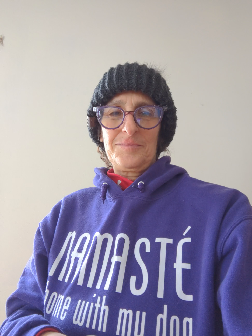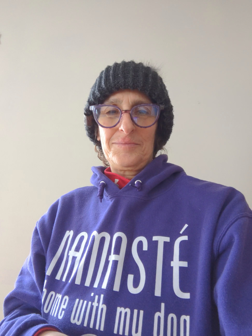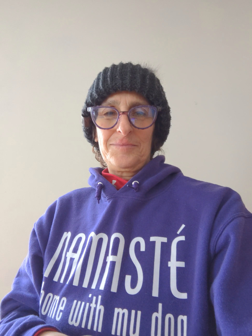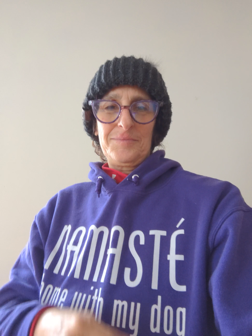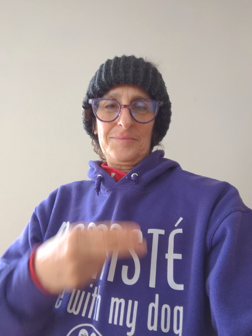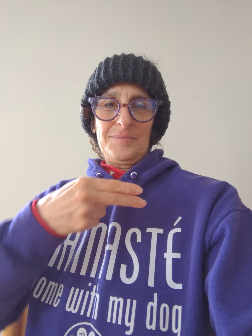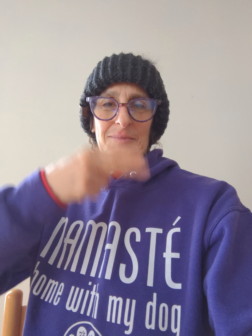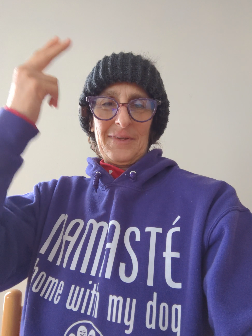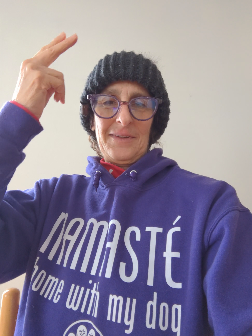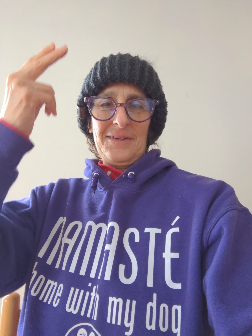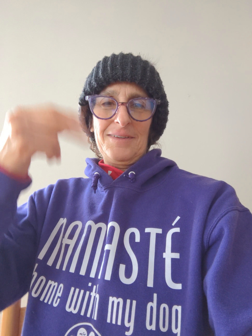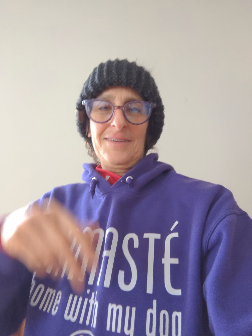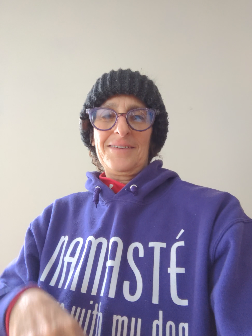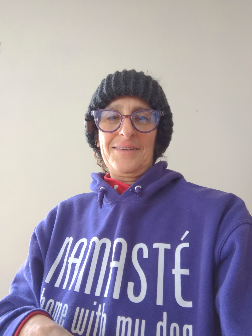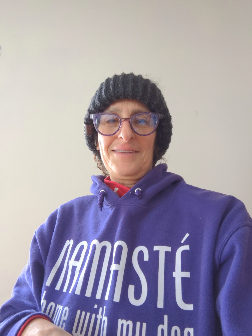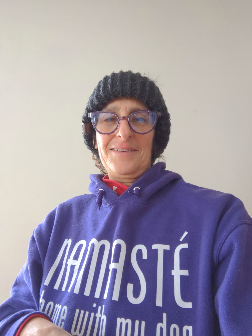high